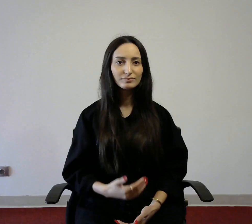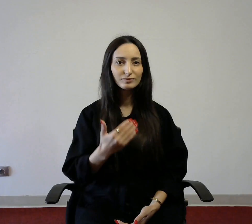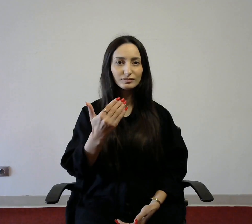siz